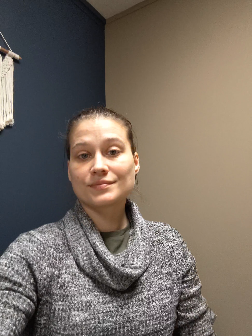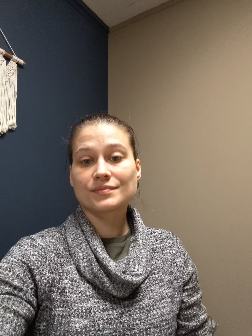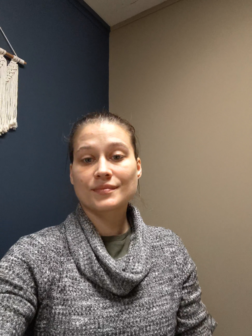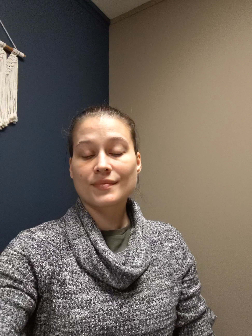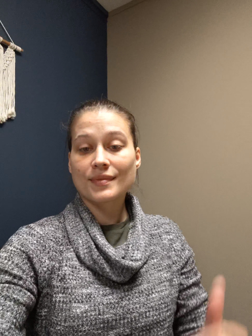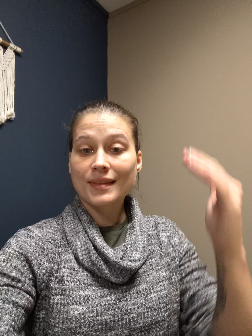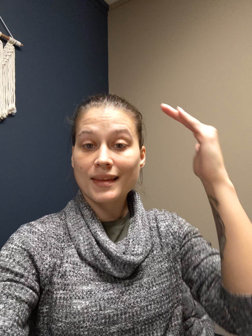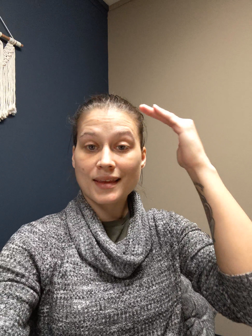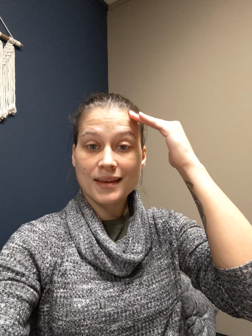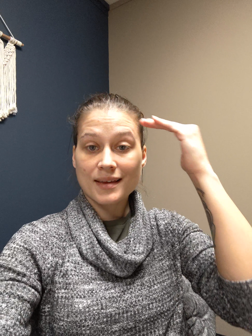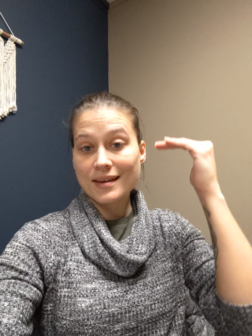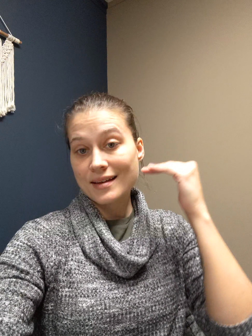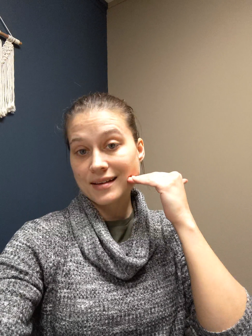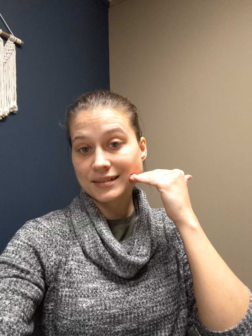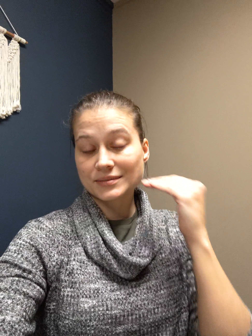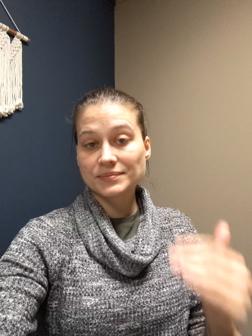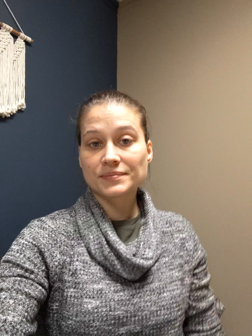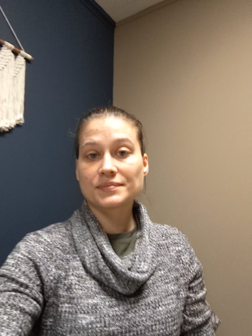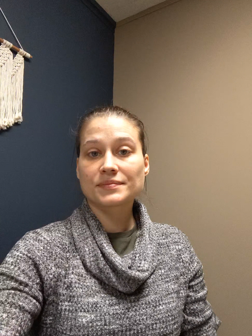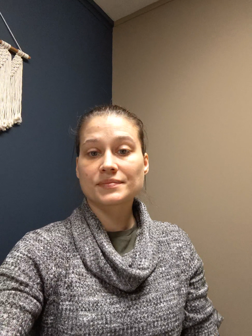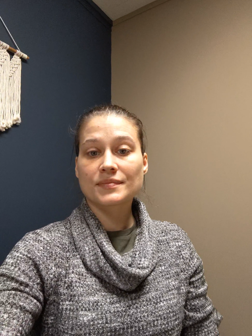head